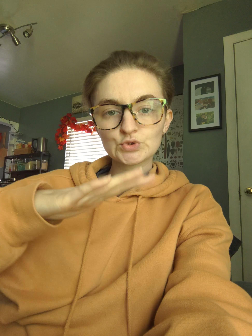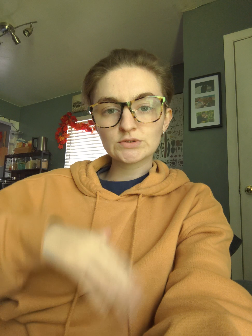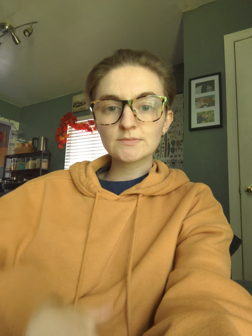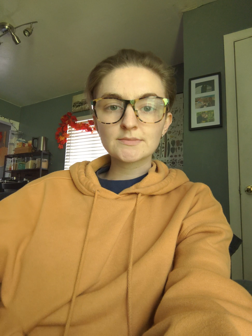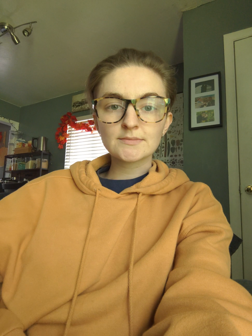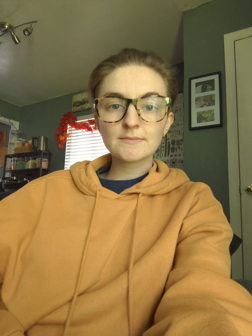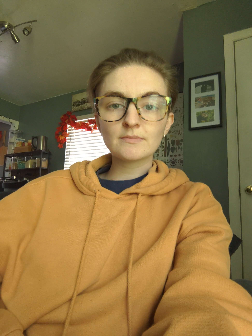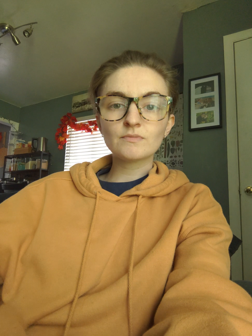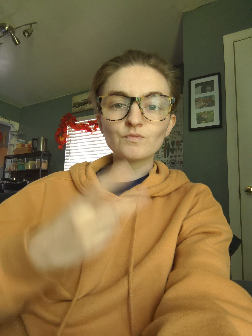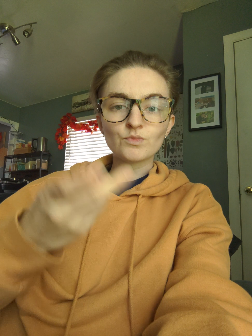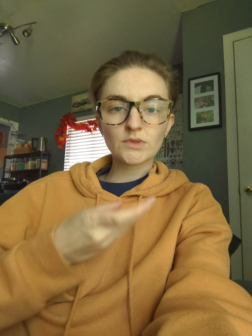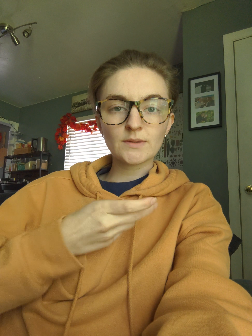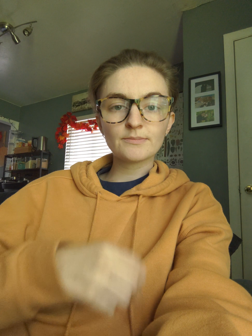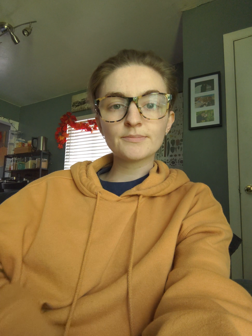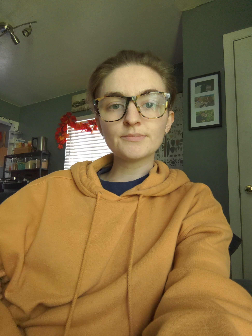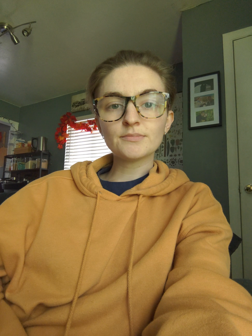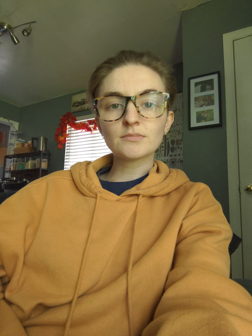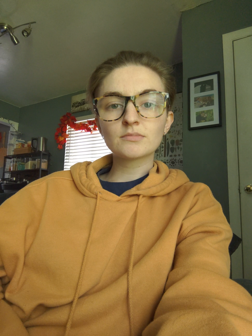sheep